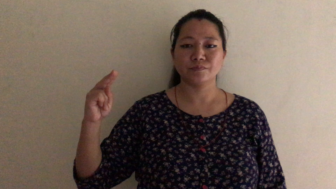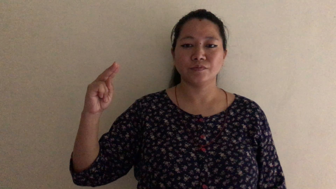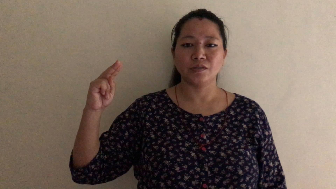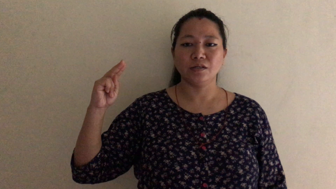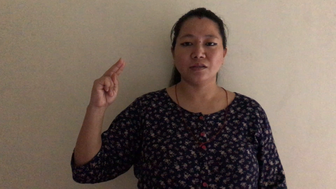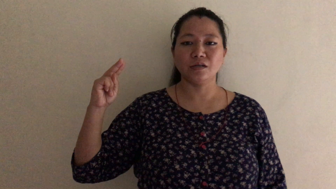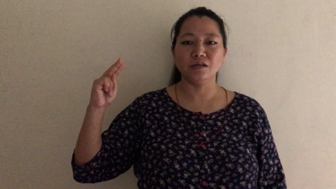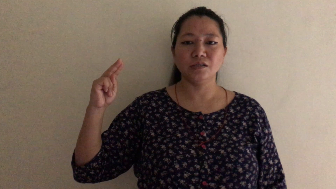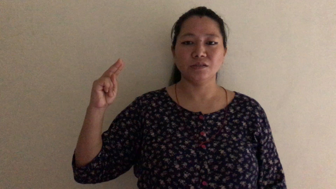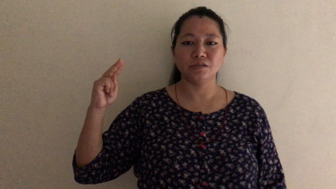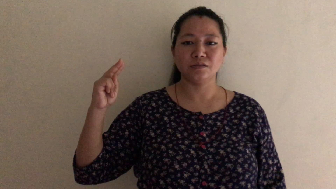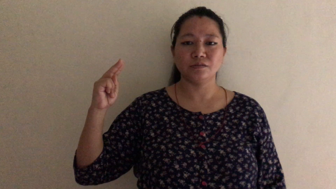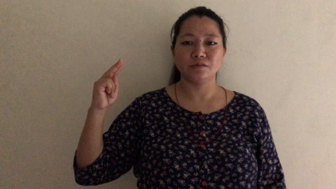थ